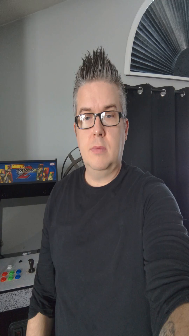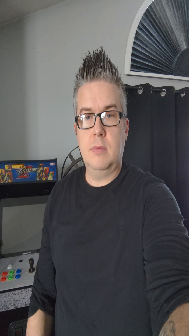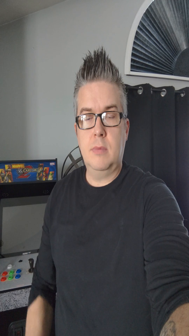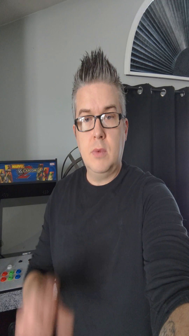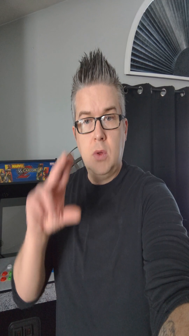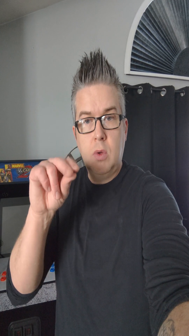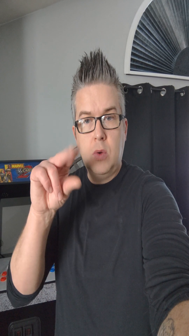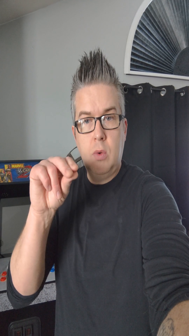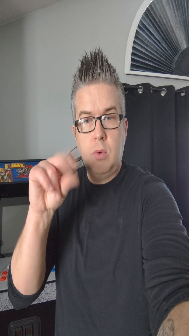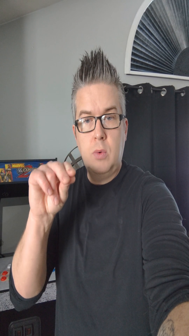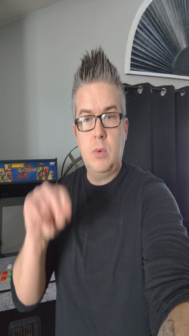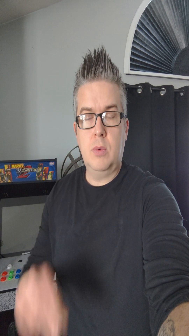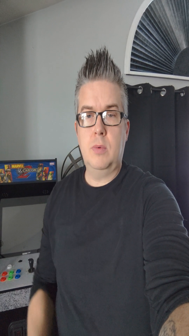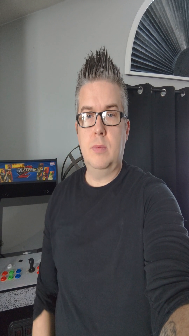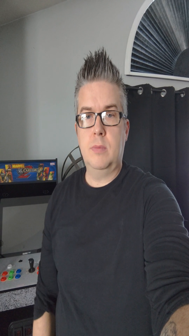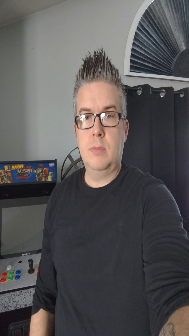no